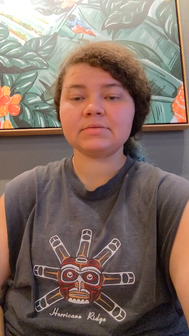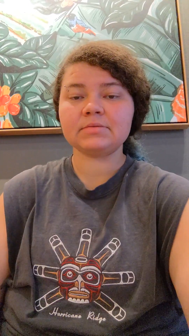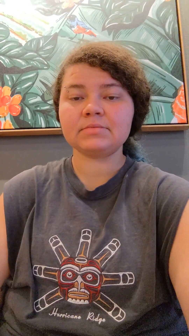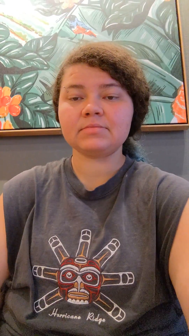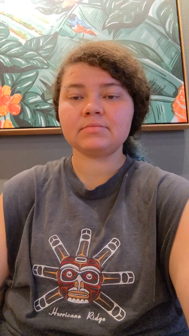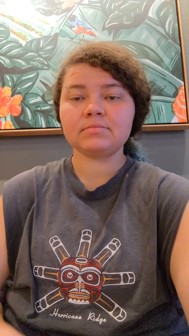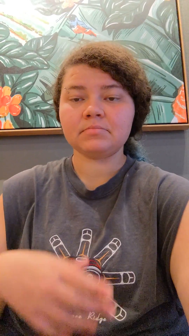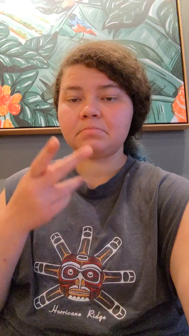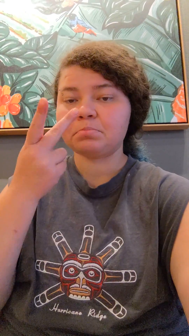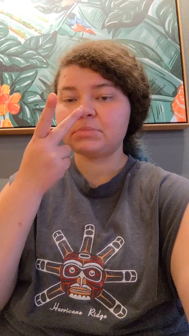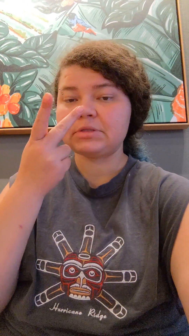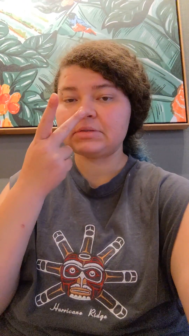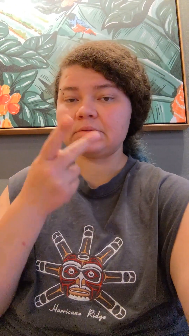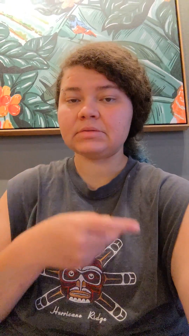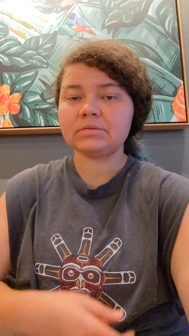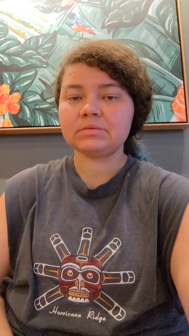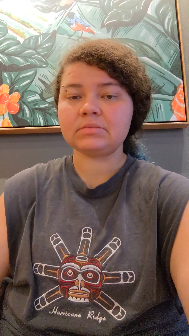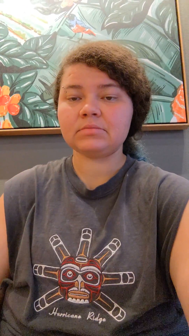penis